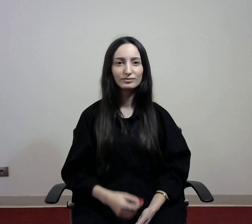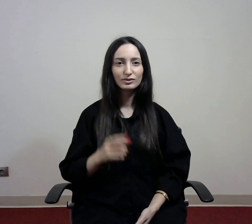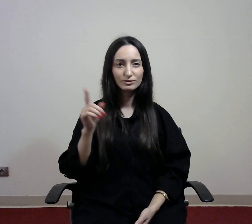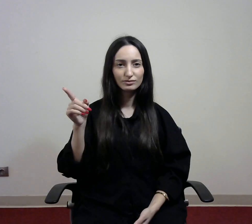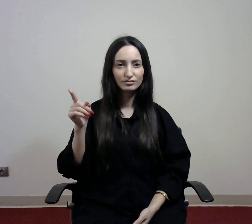O